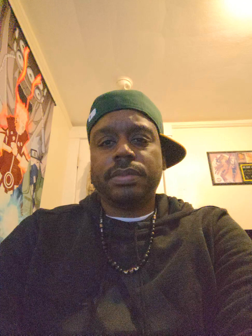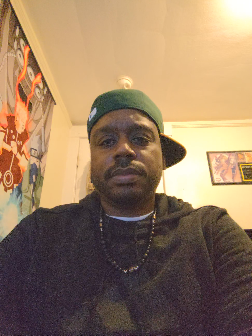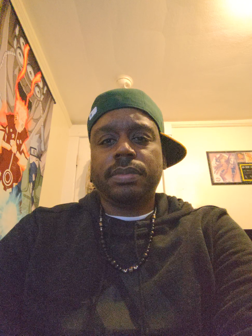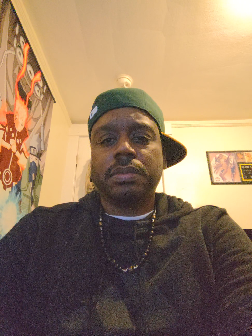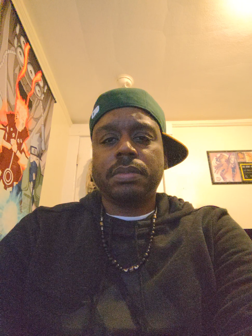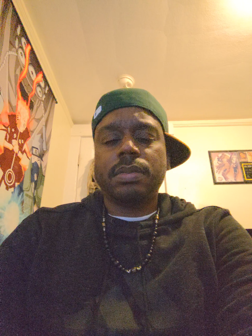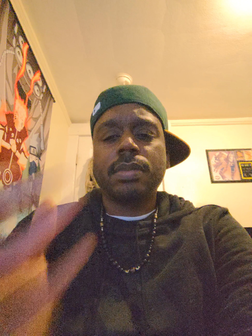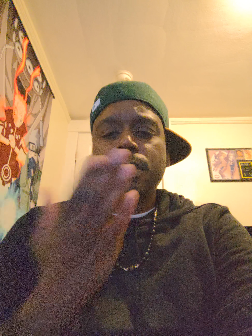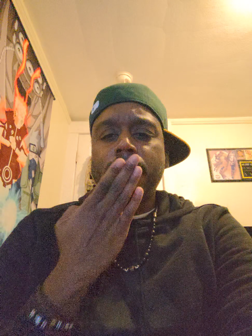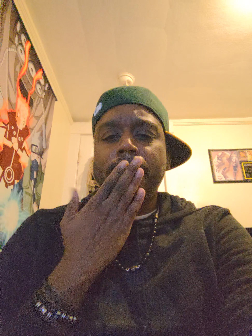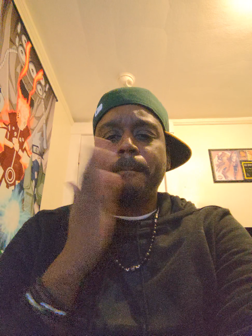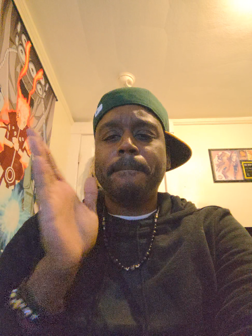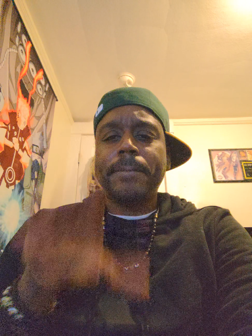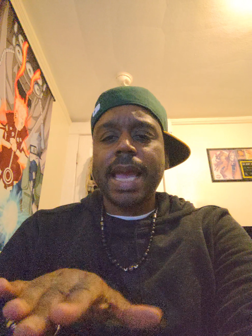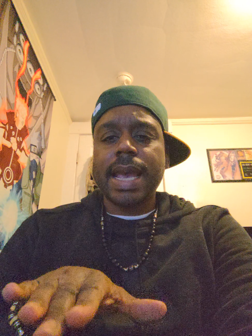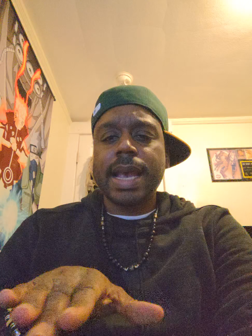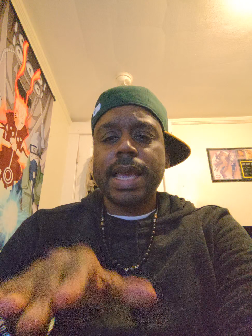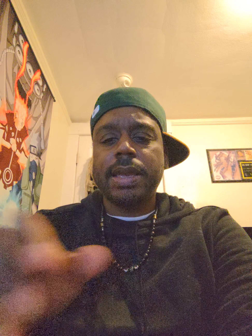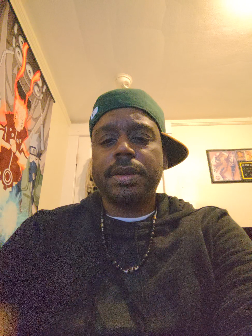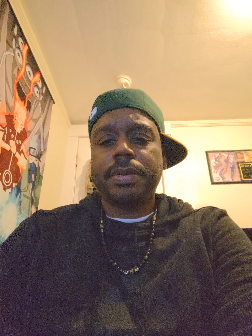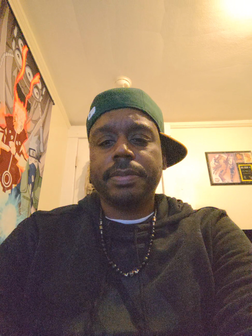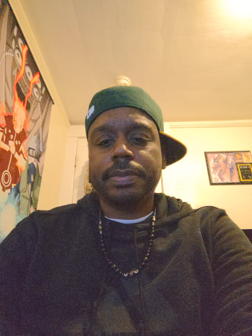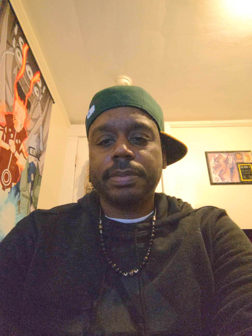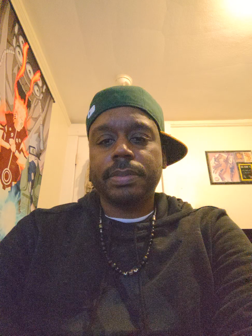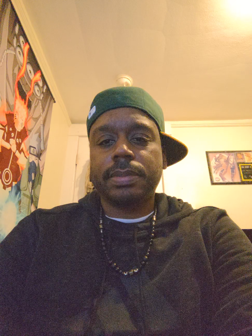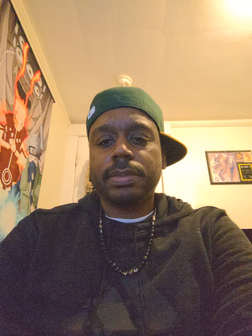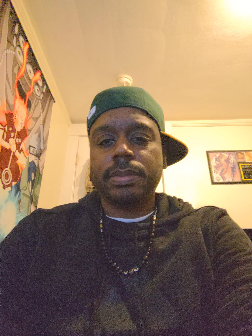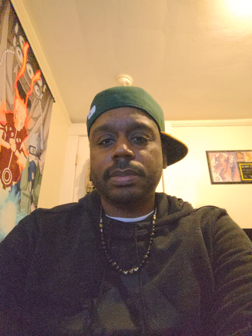bad